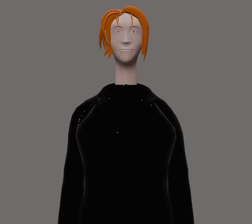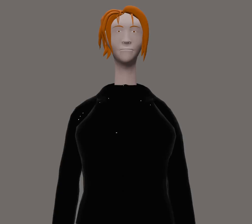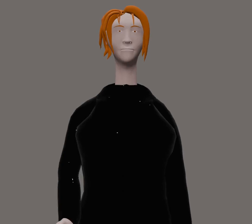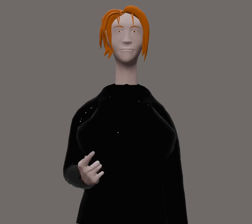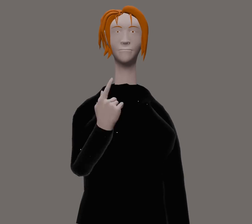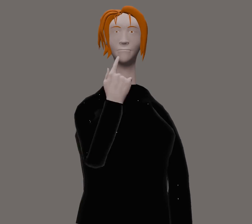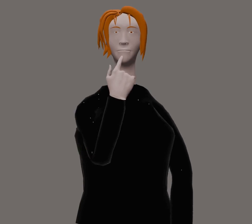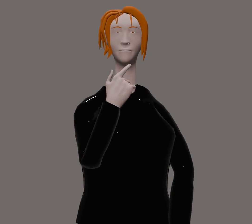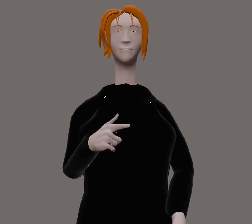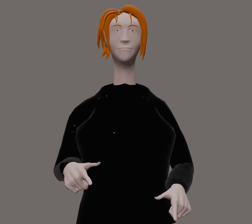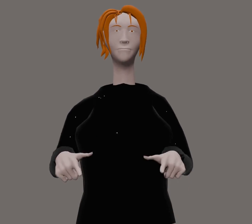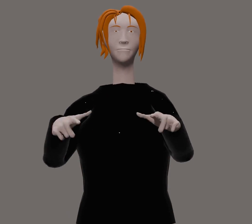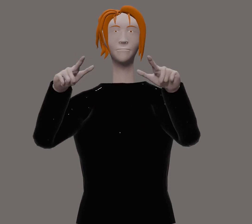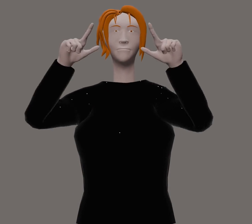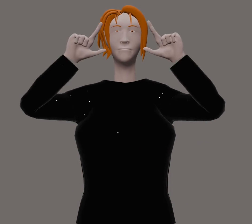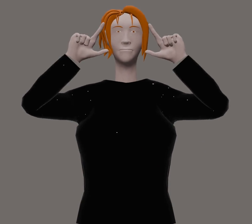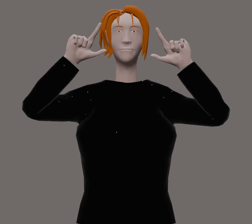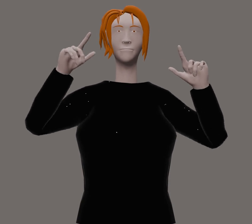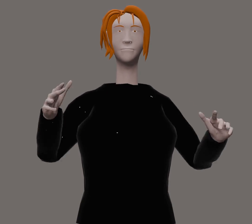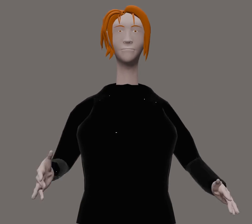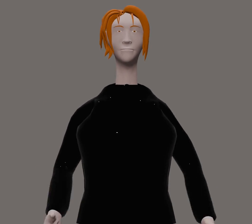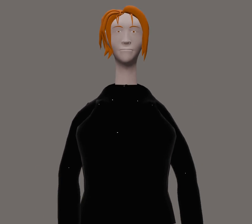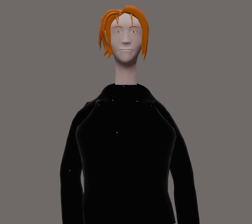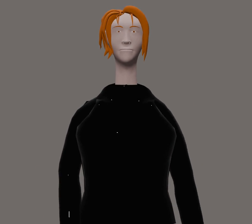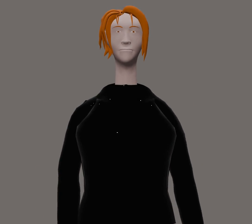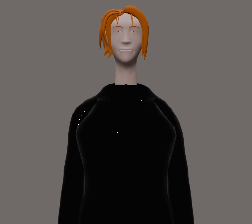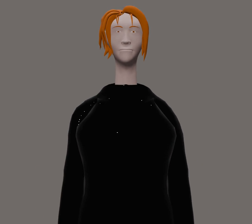Blush